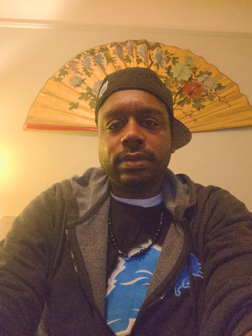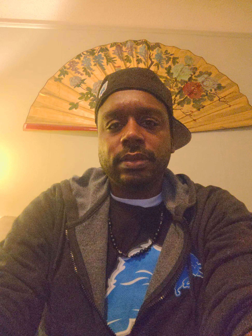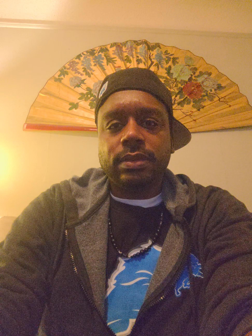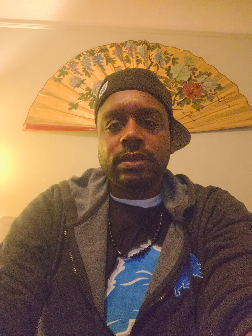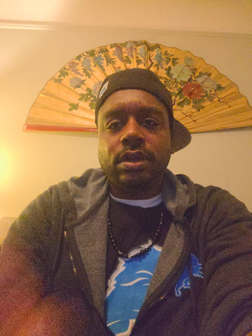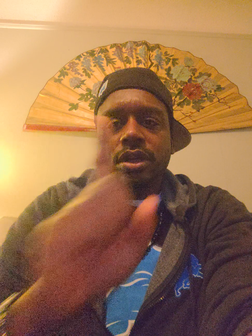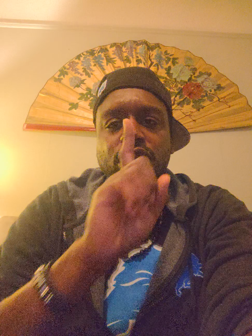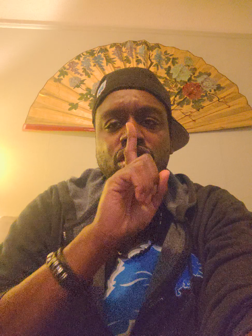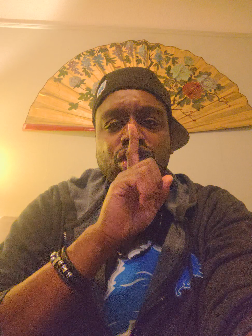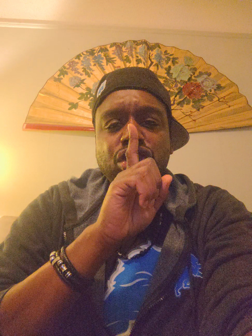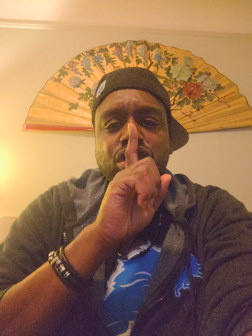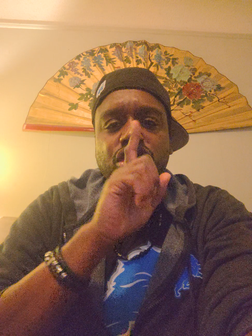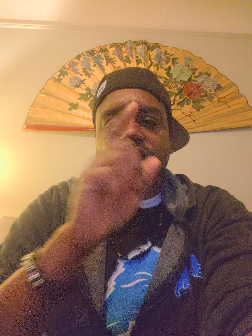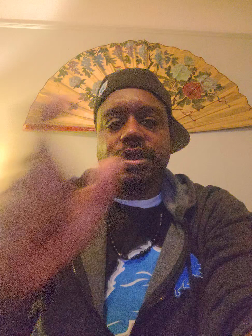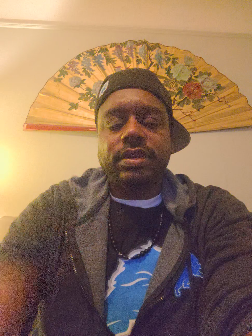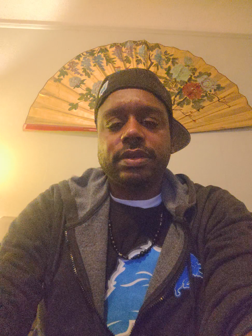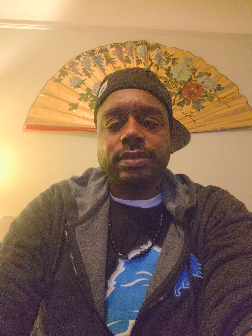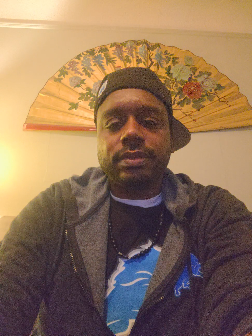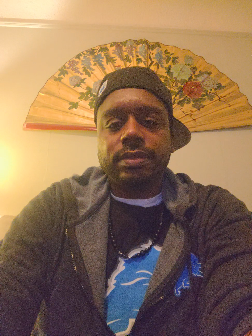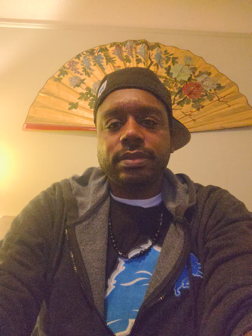shhh